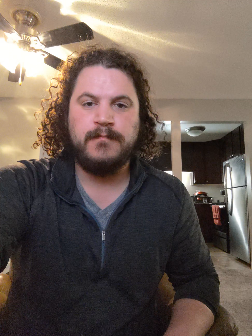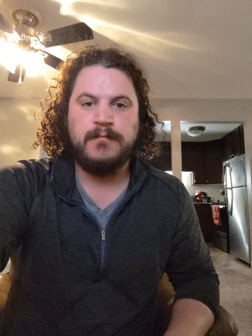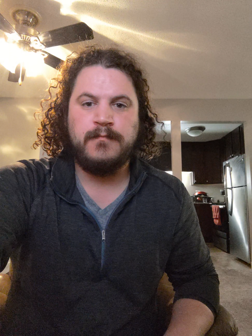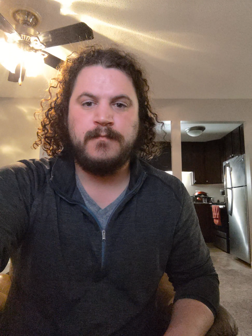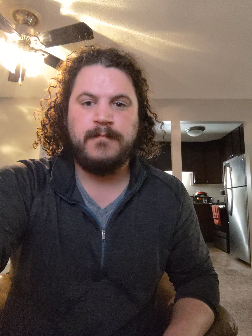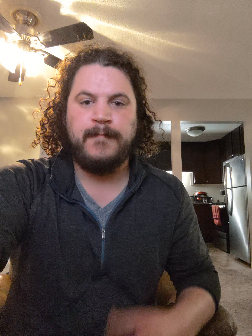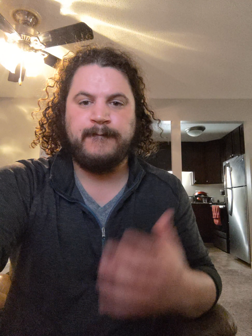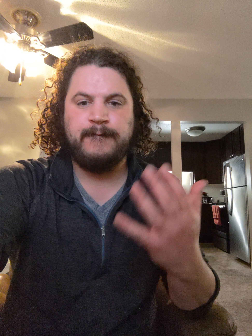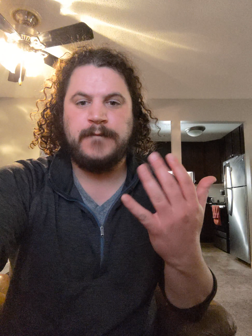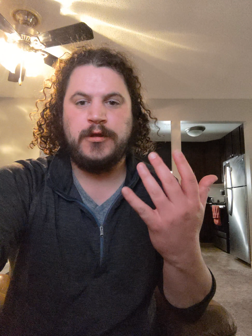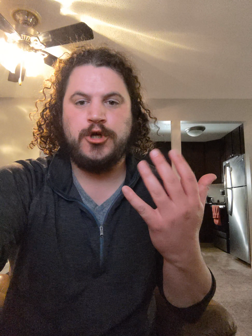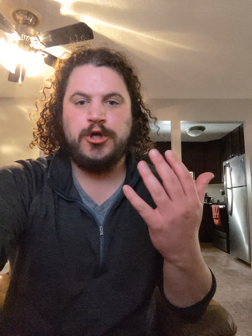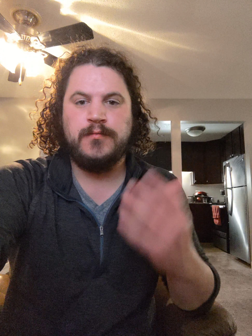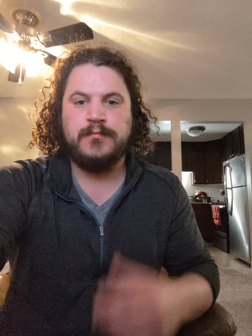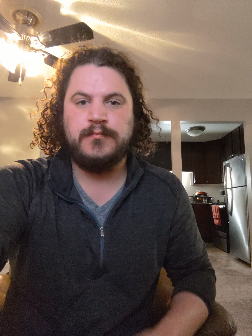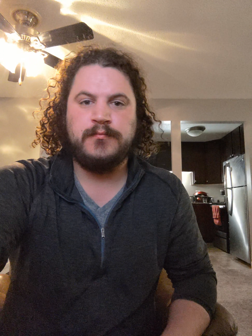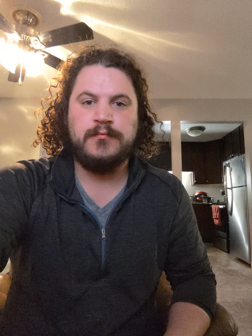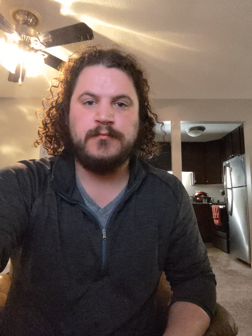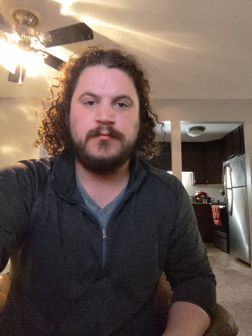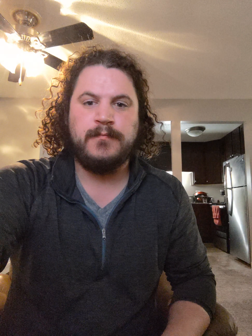finger